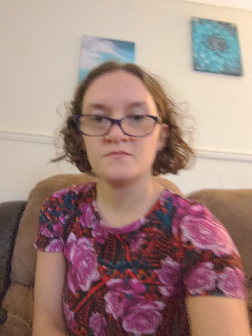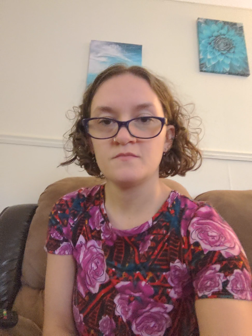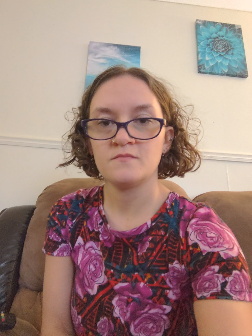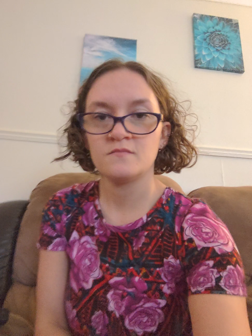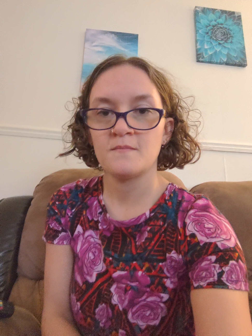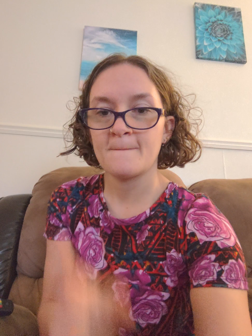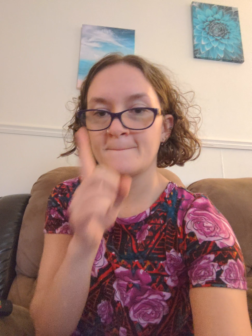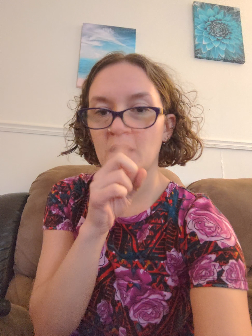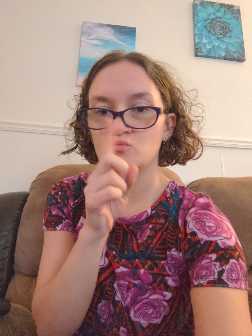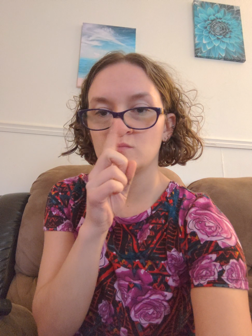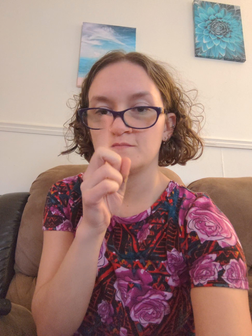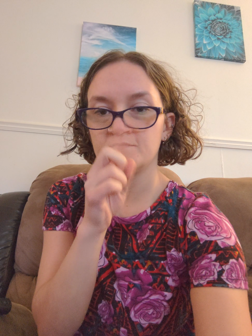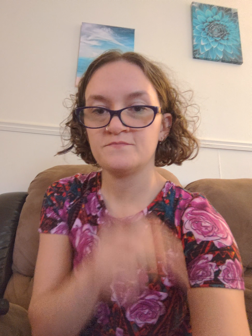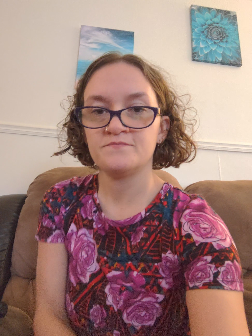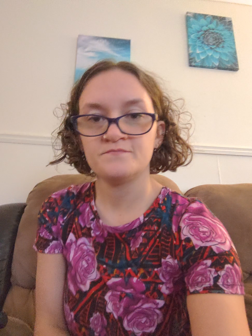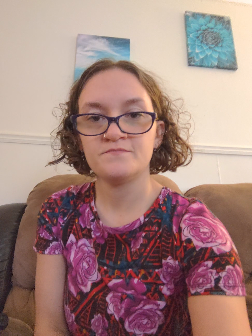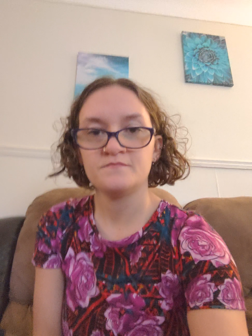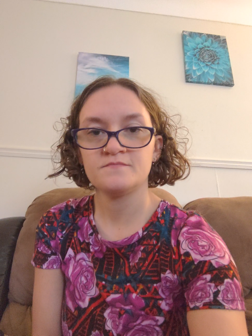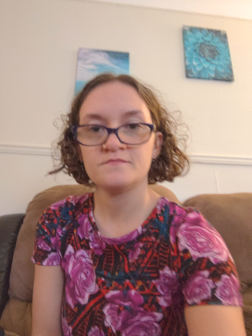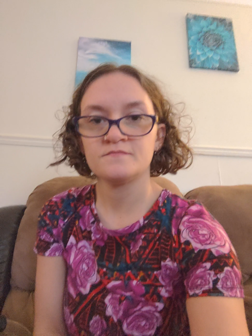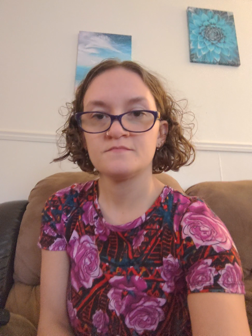mouse